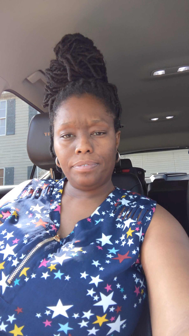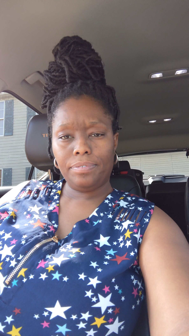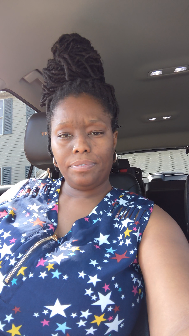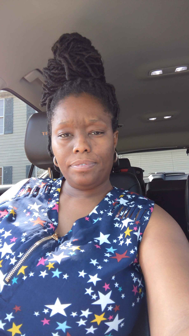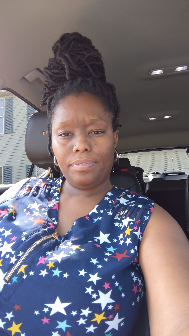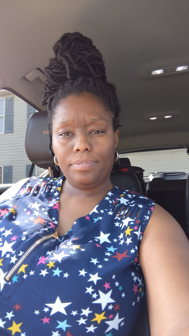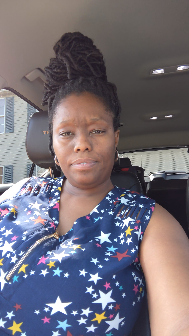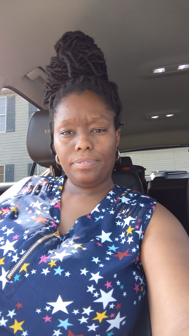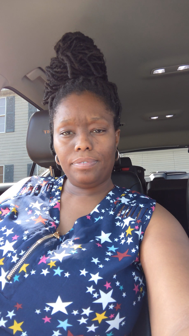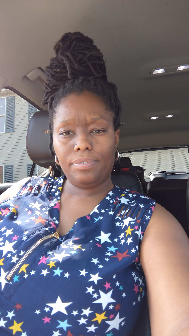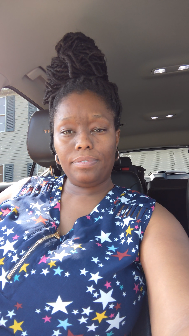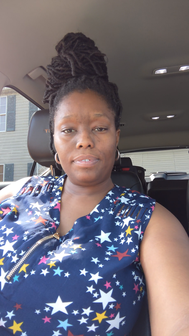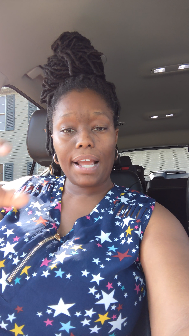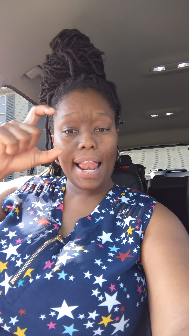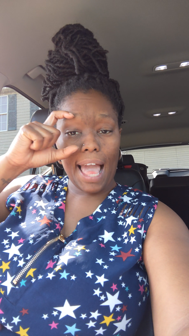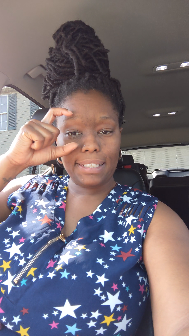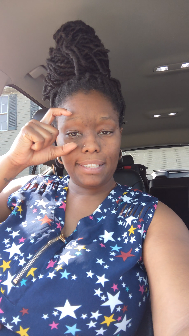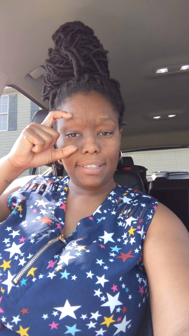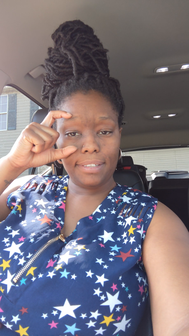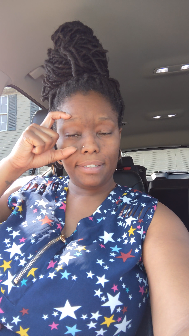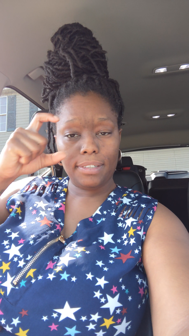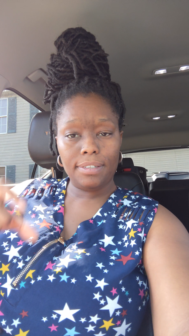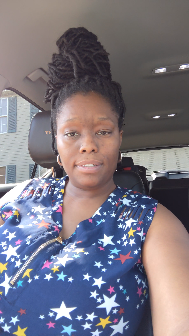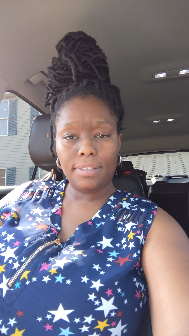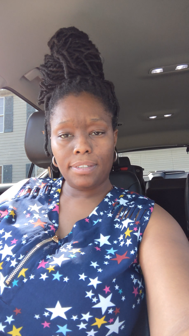glasses